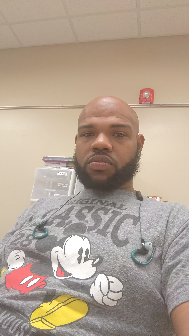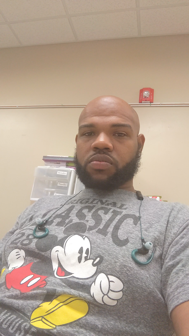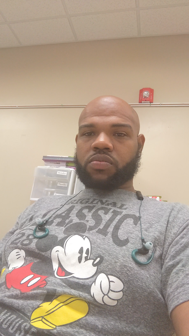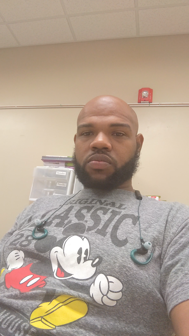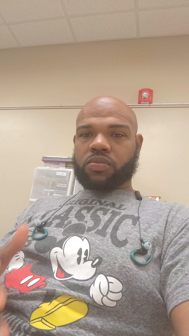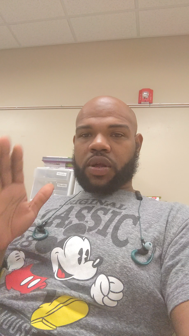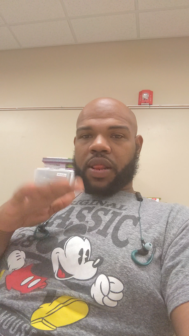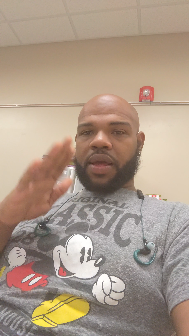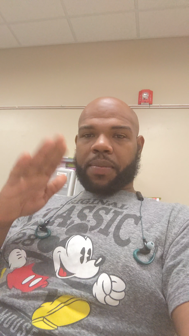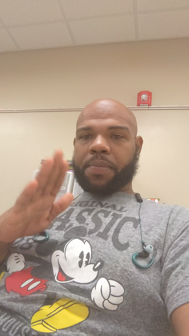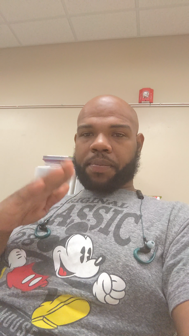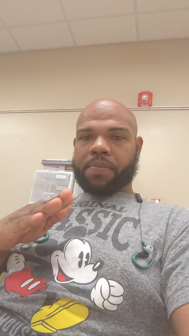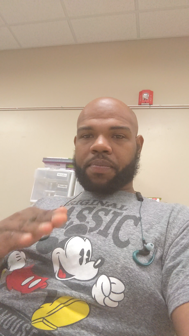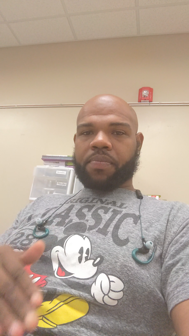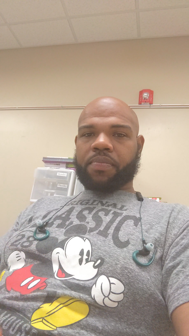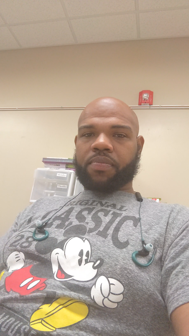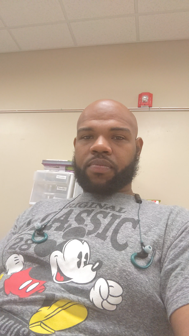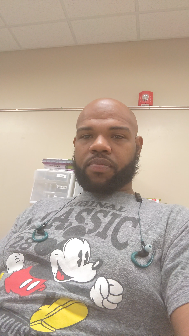clap